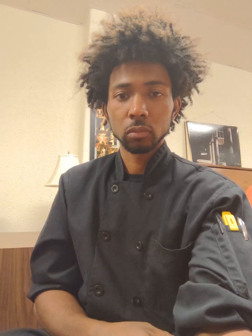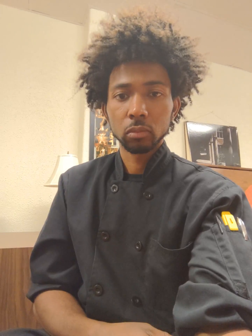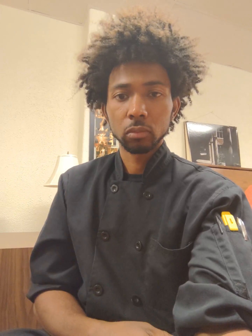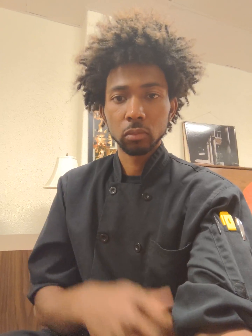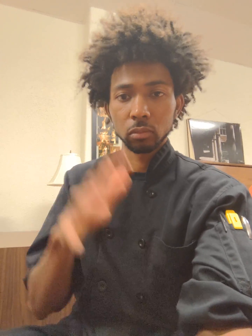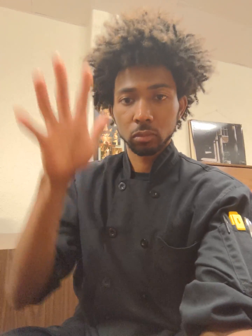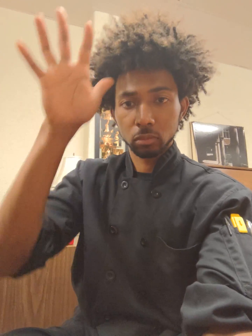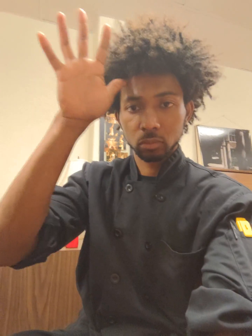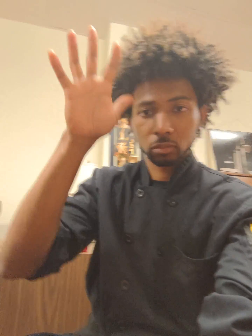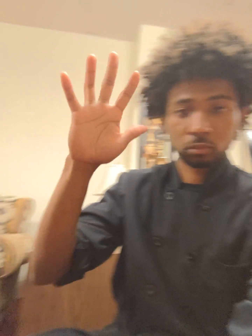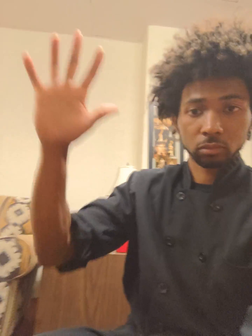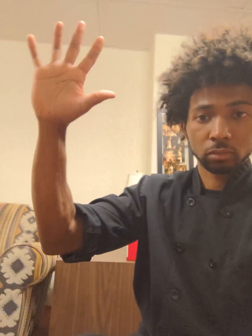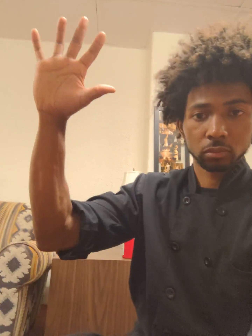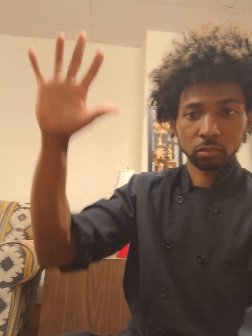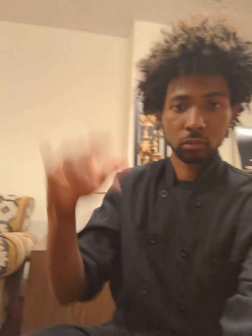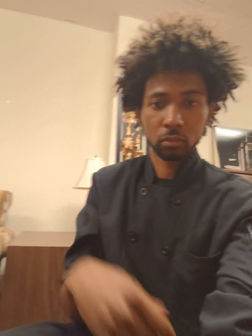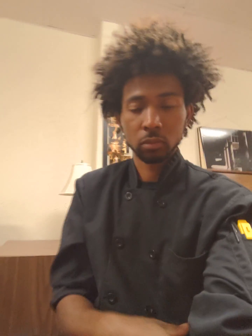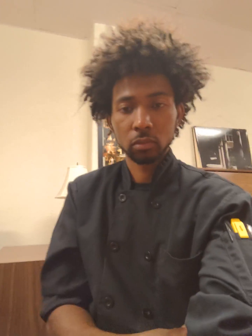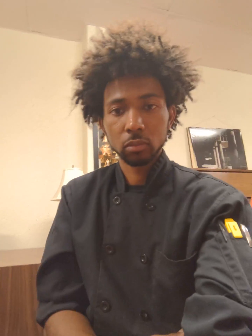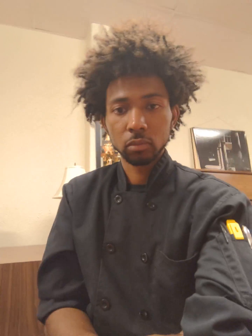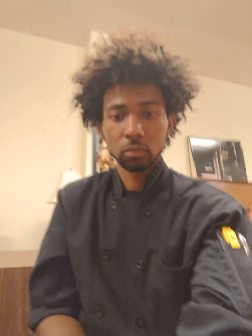moose